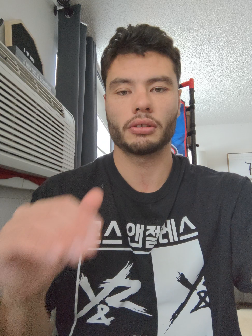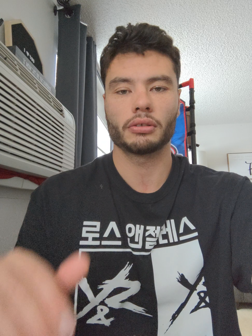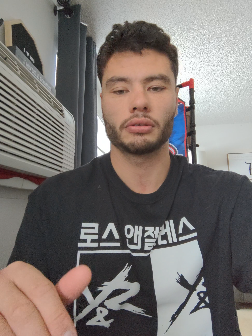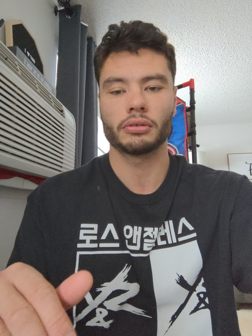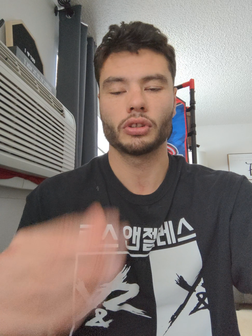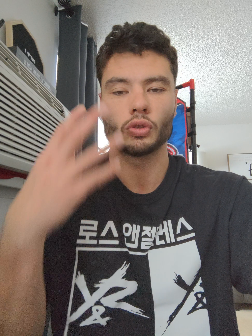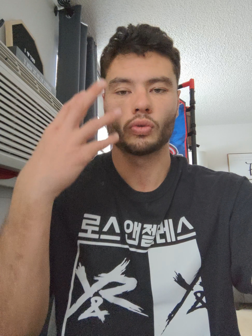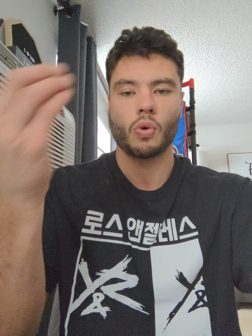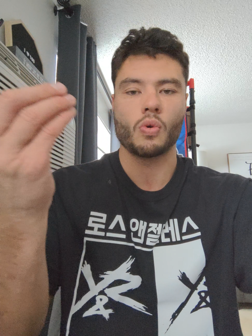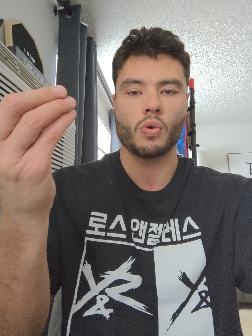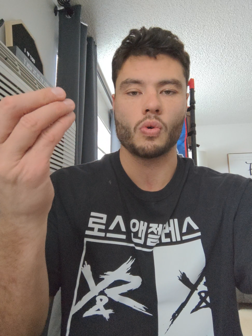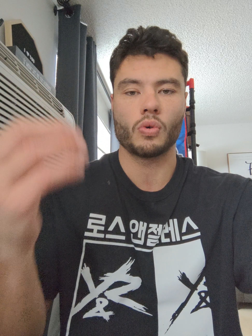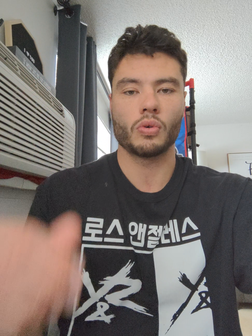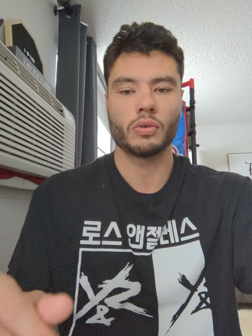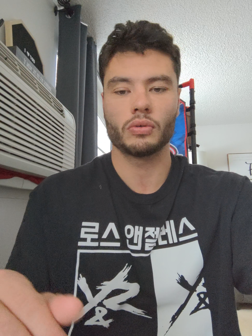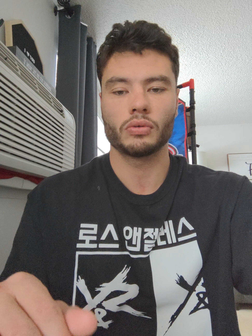go